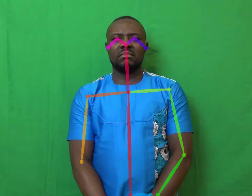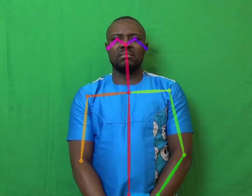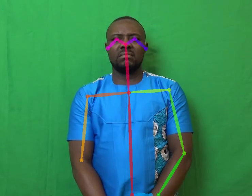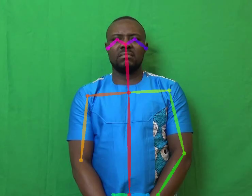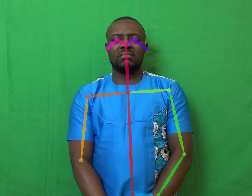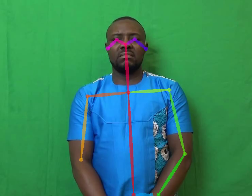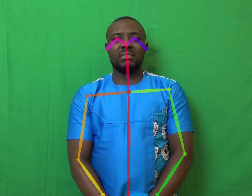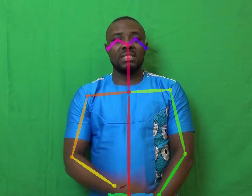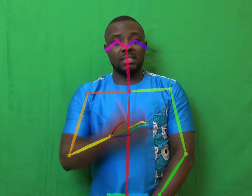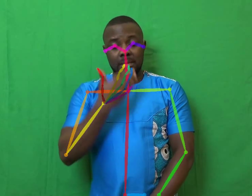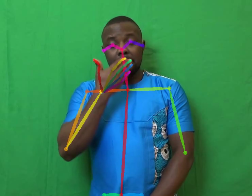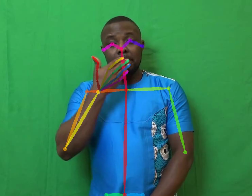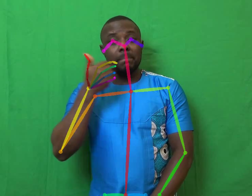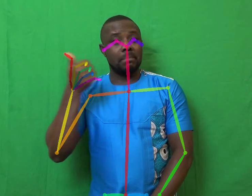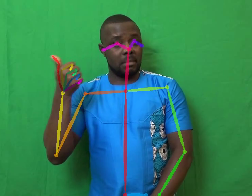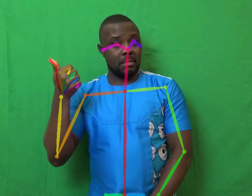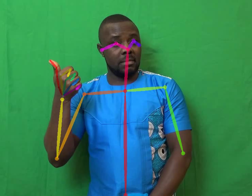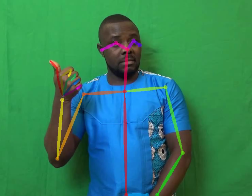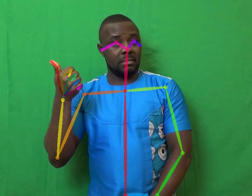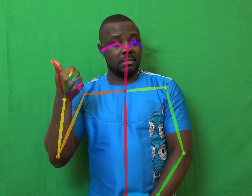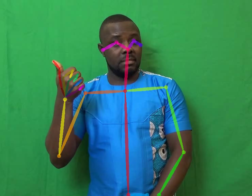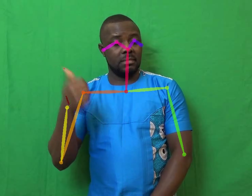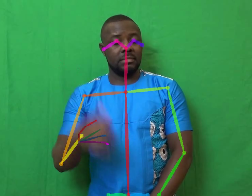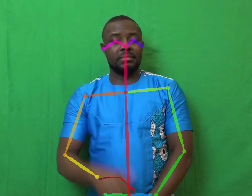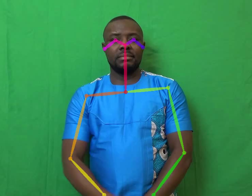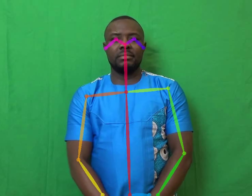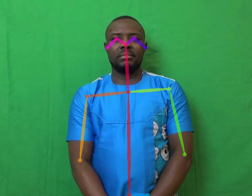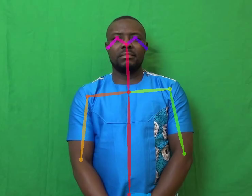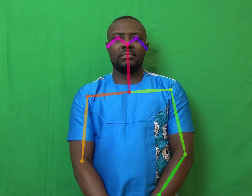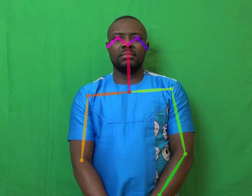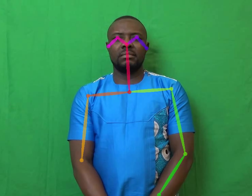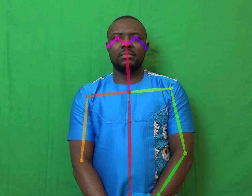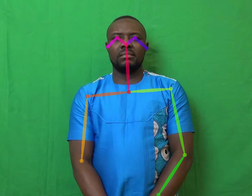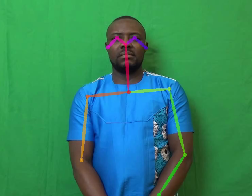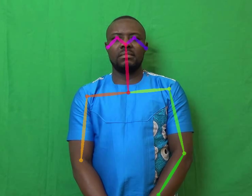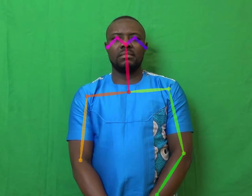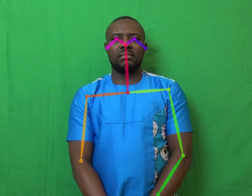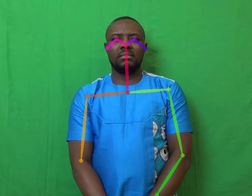better